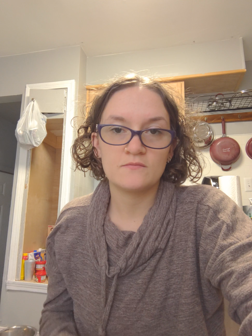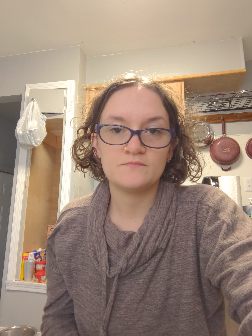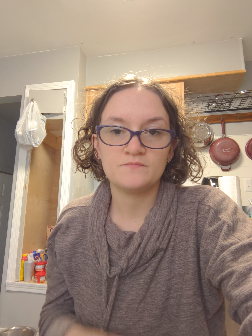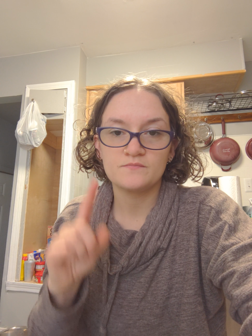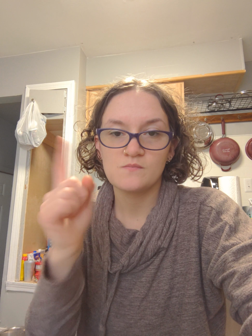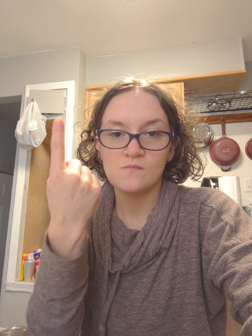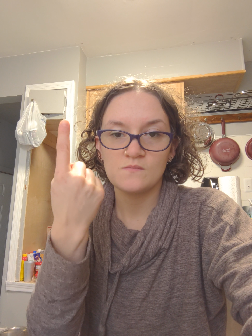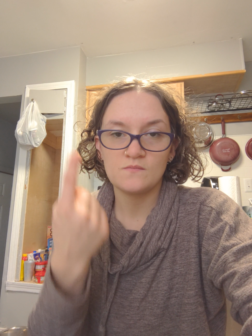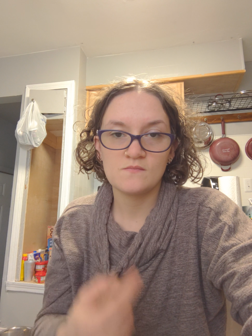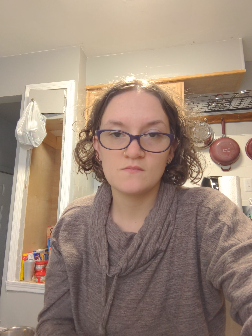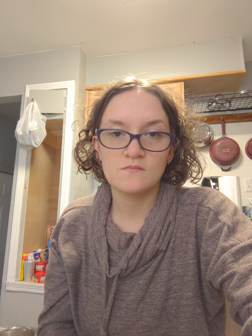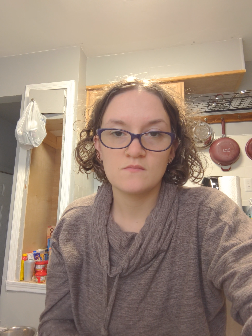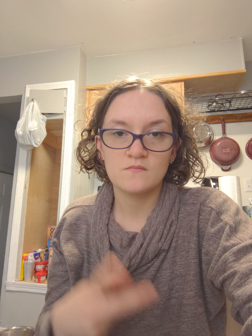first